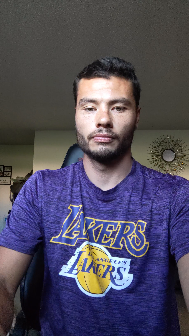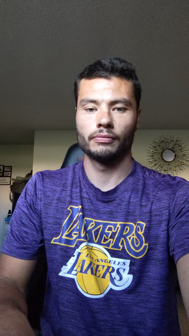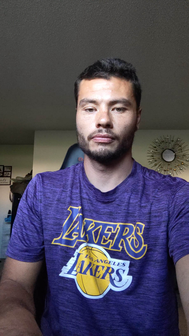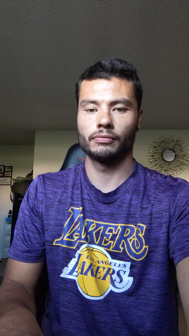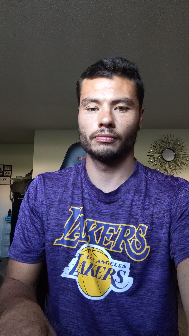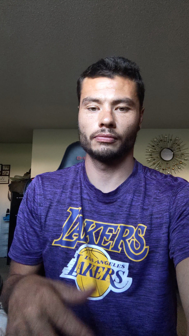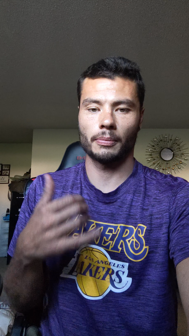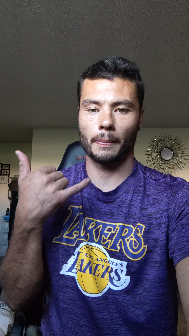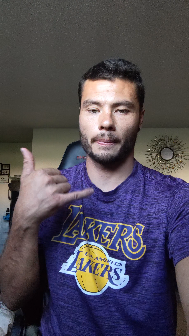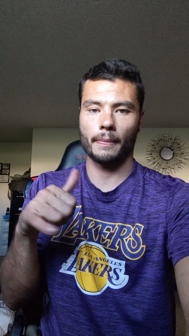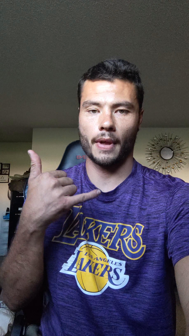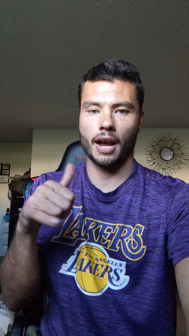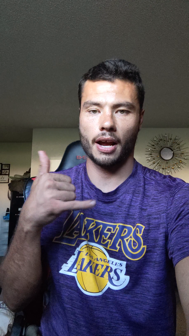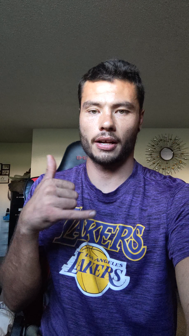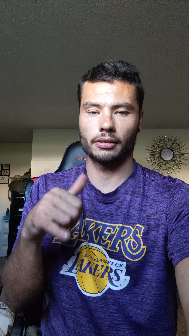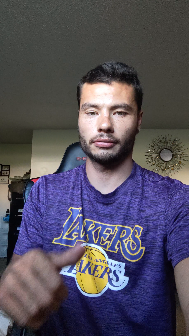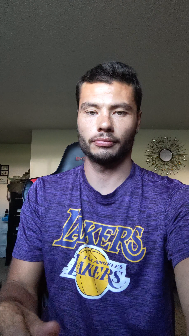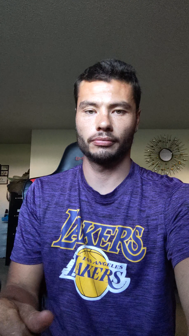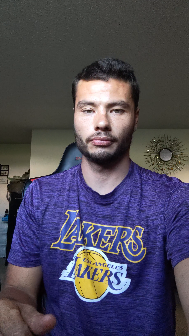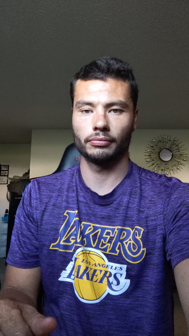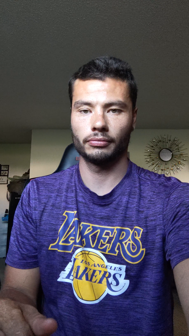play